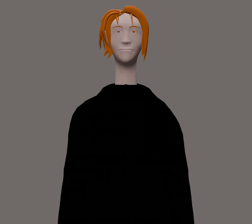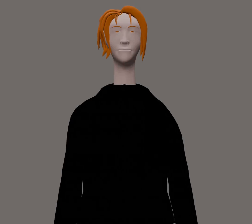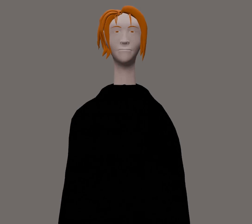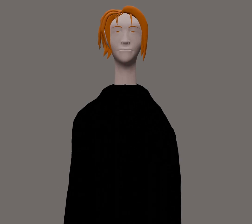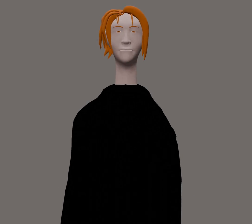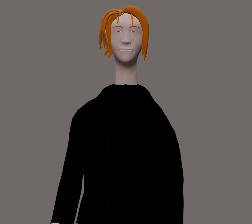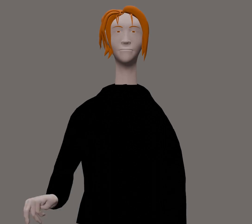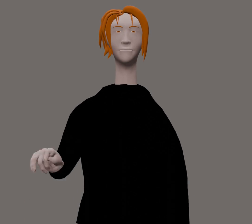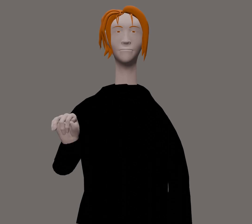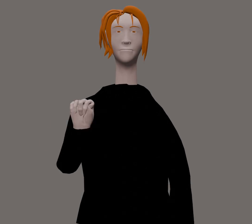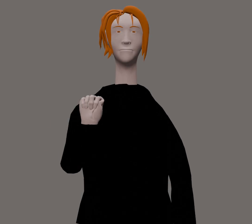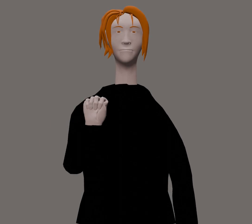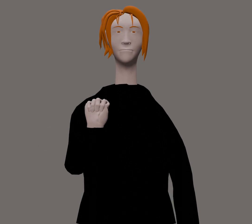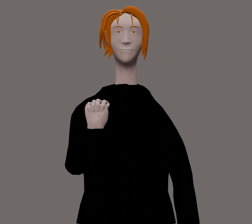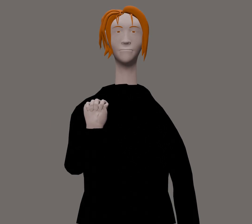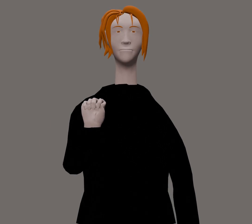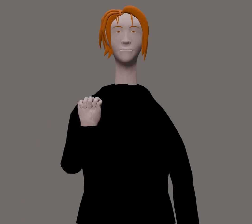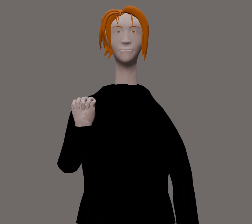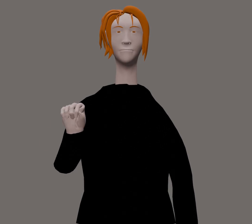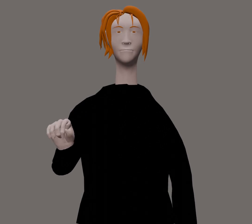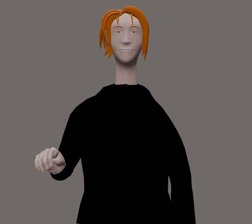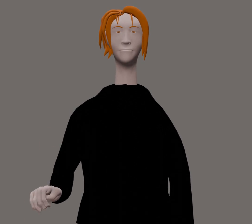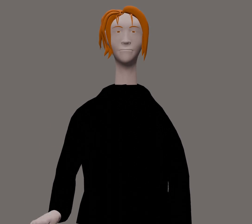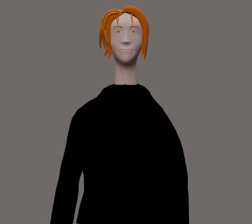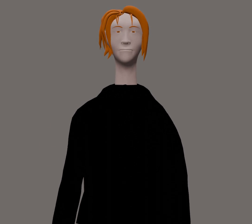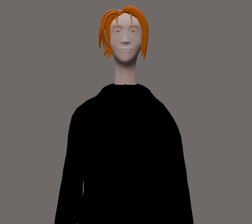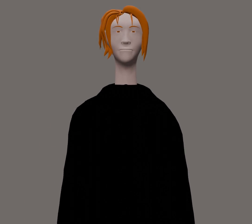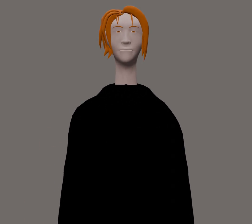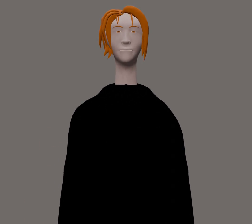M